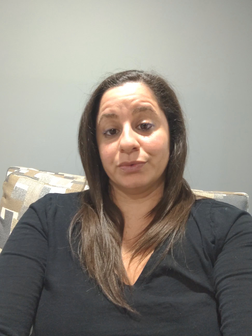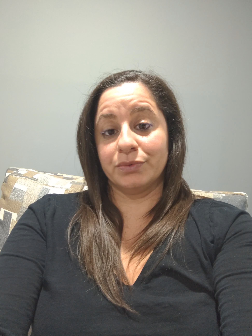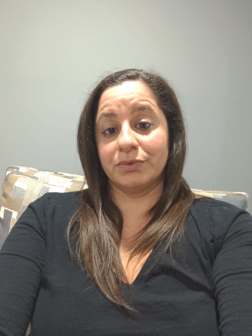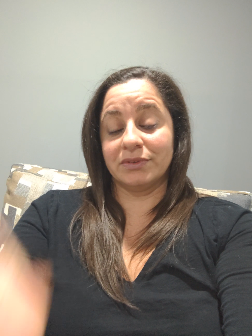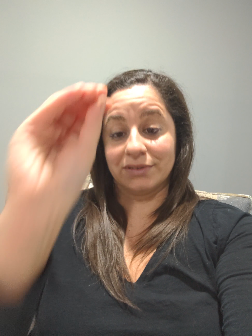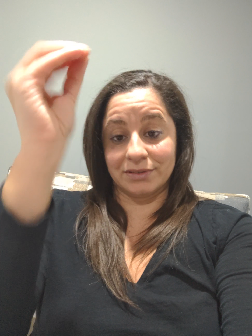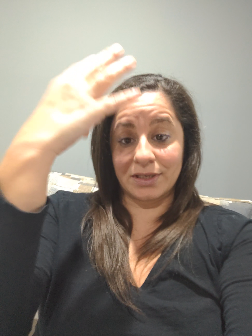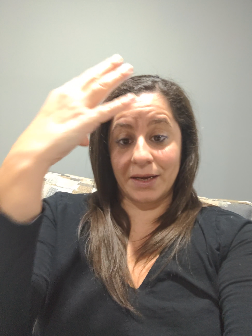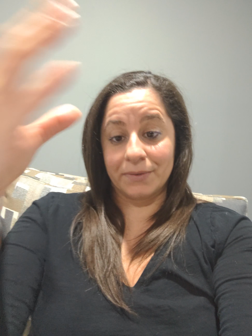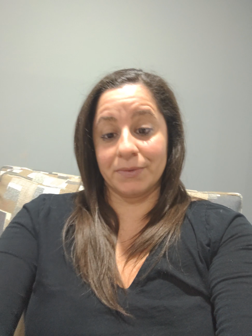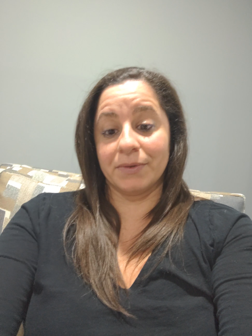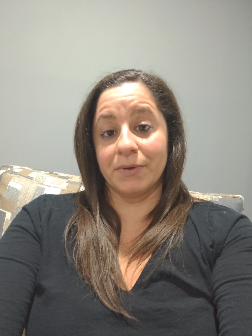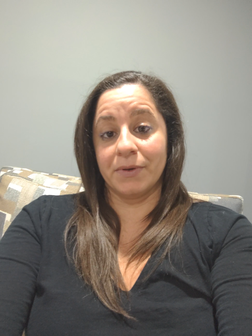sun